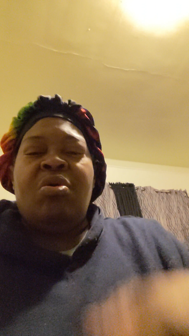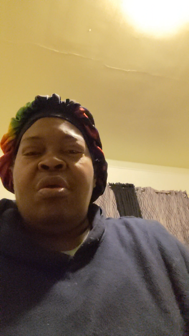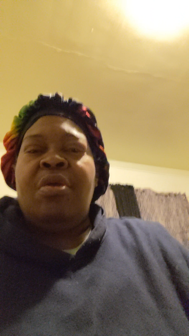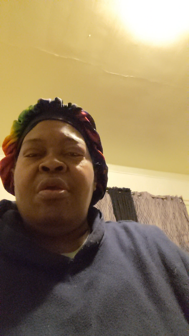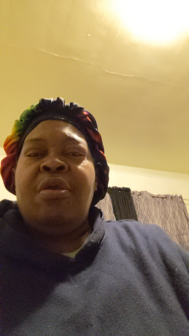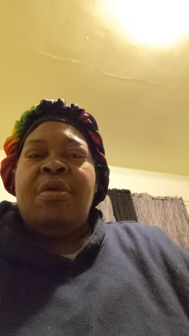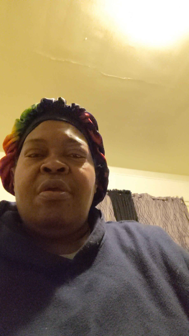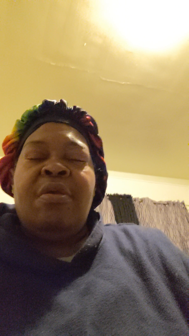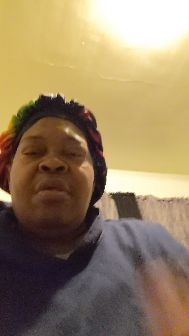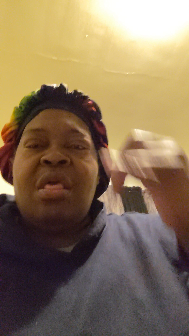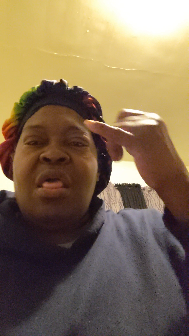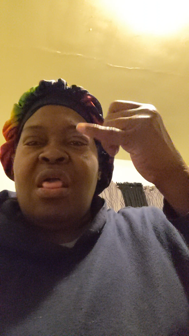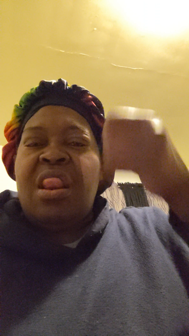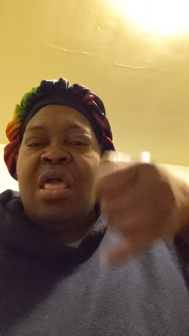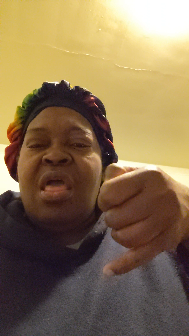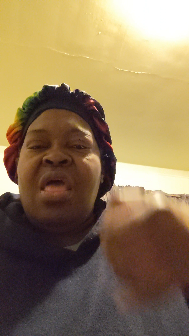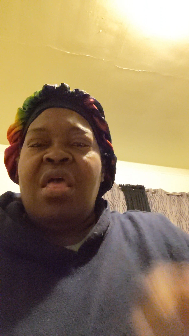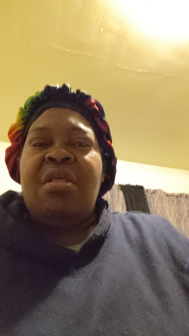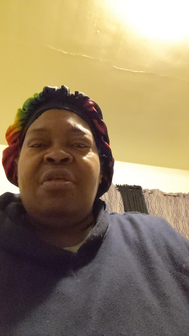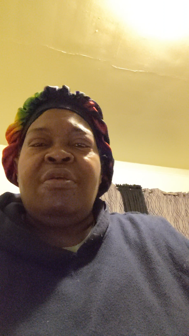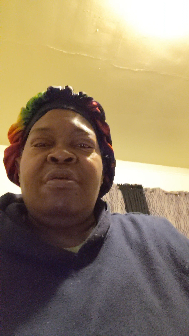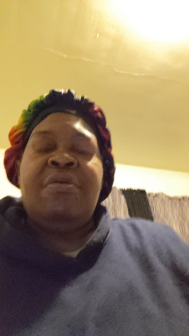last